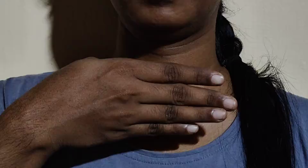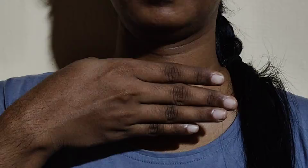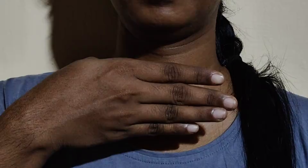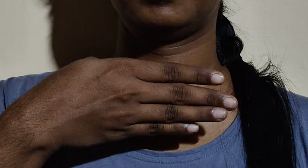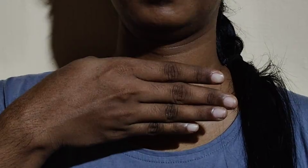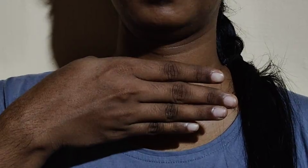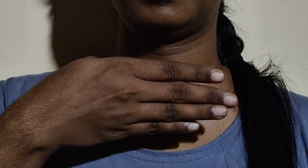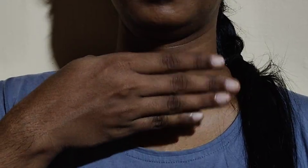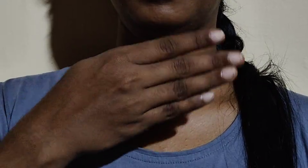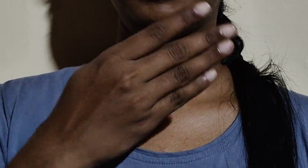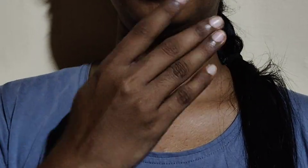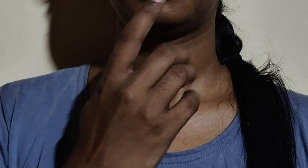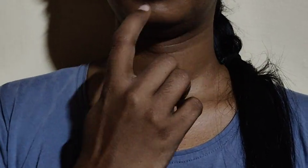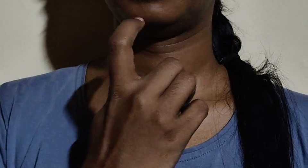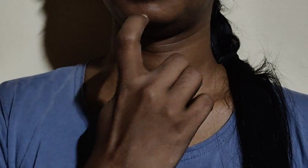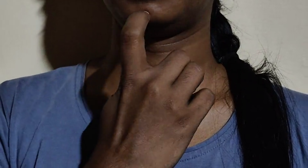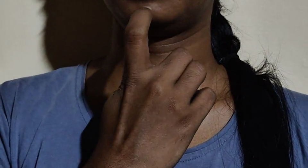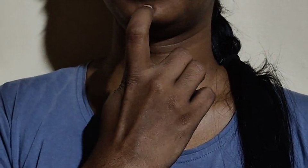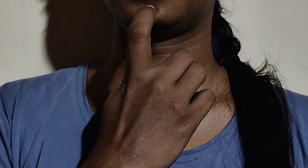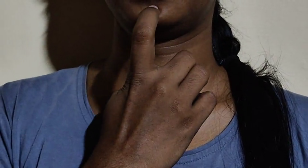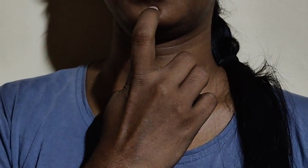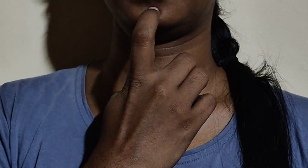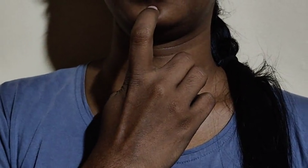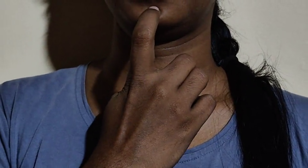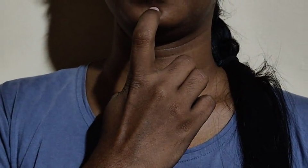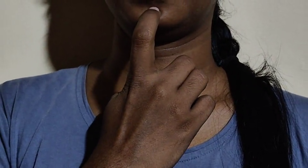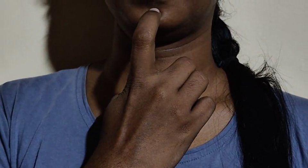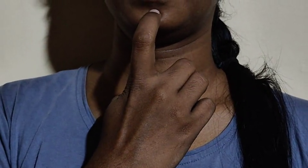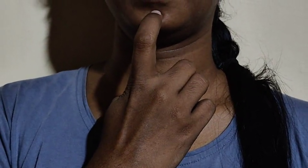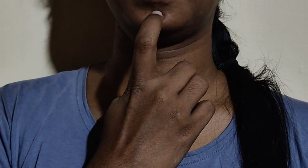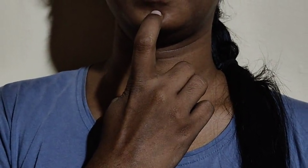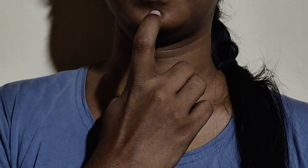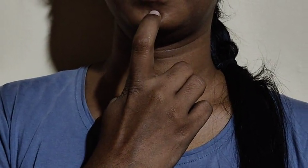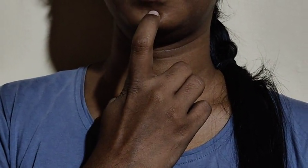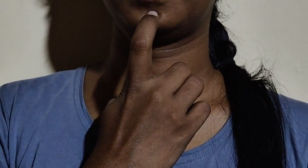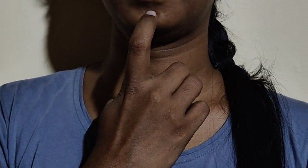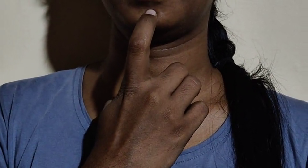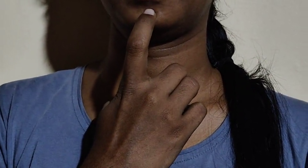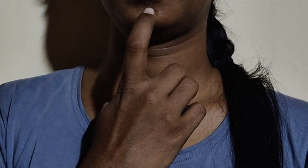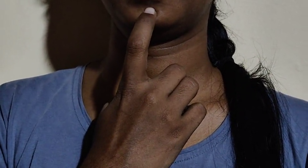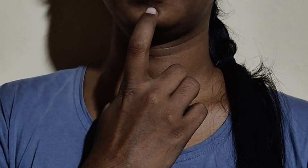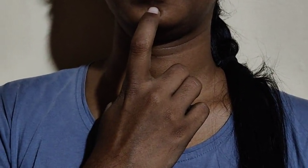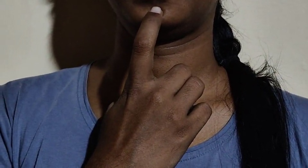അം